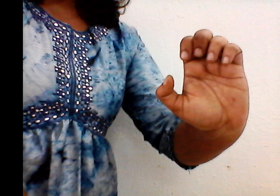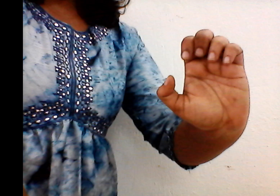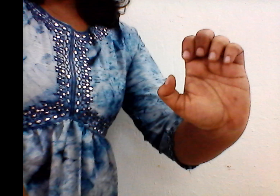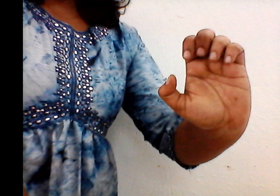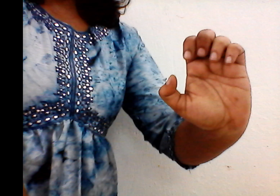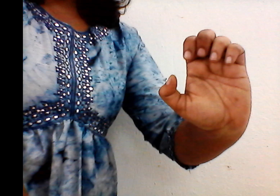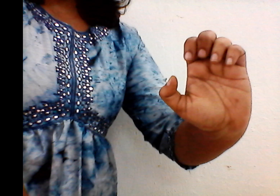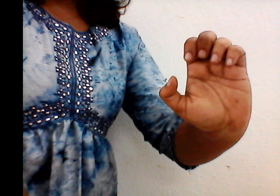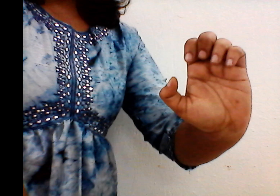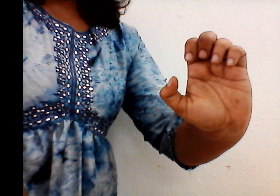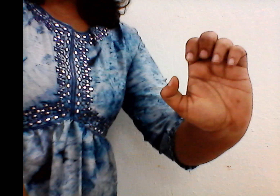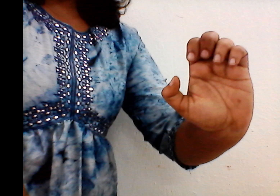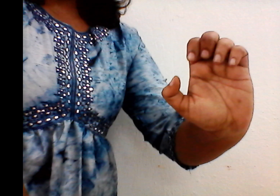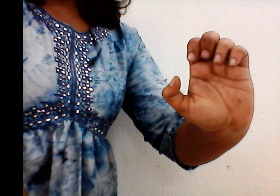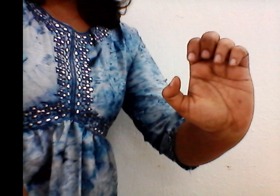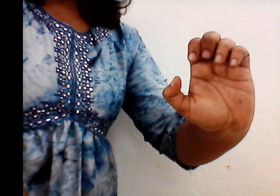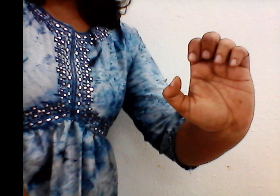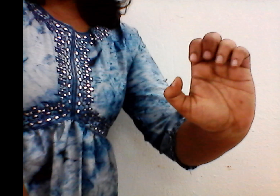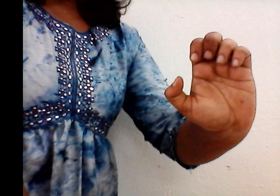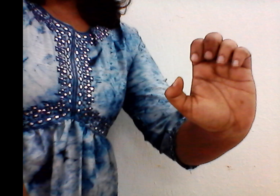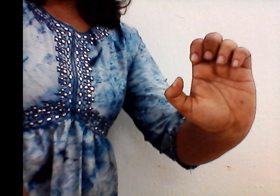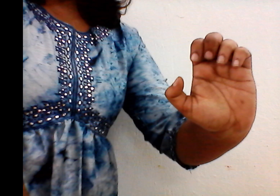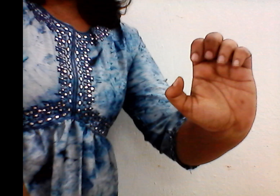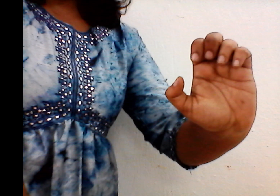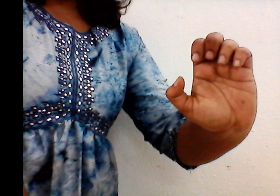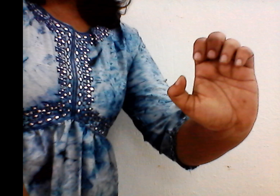ഇ